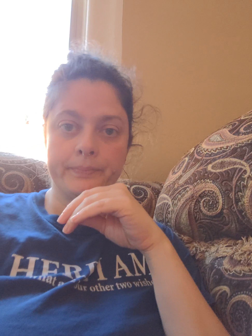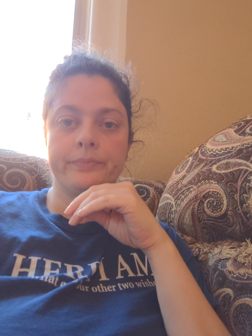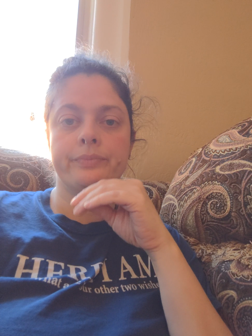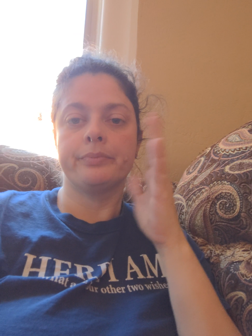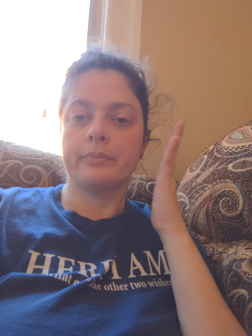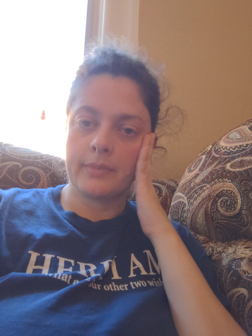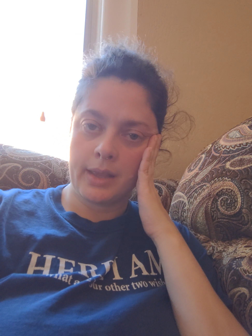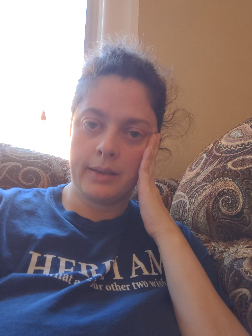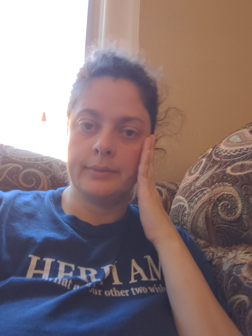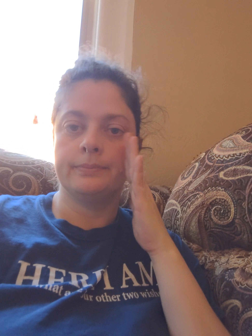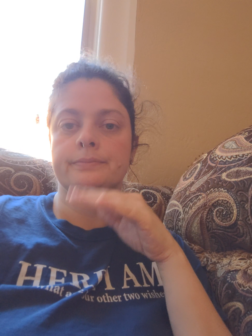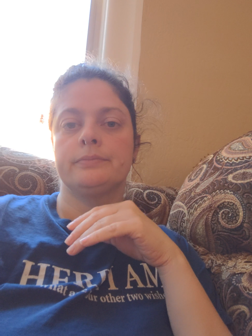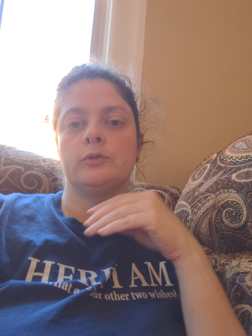bed